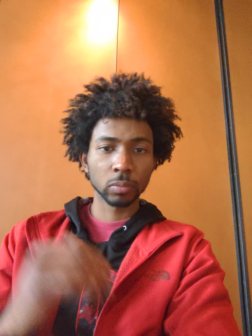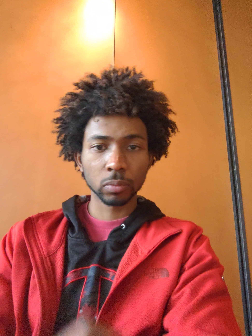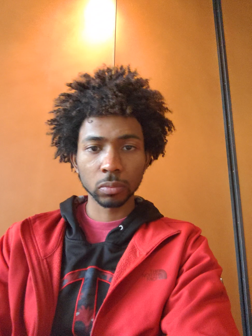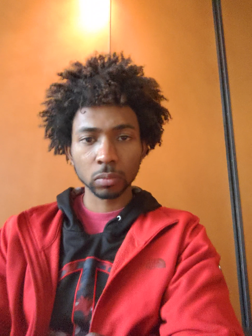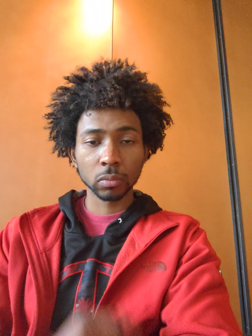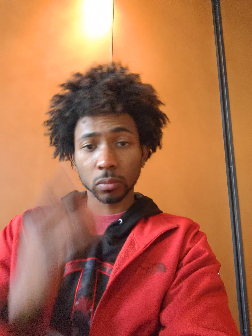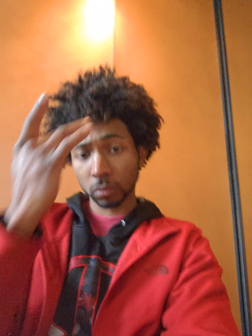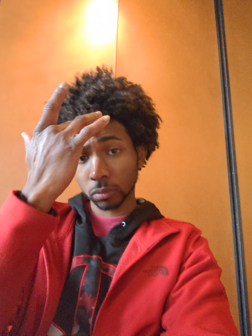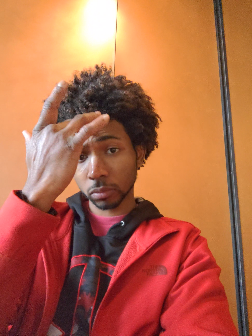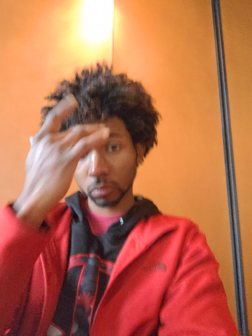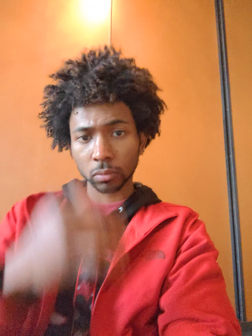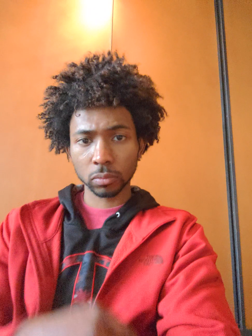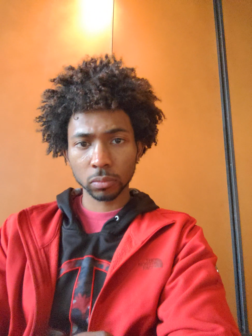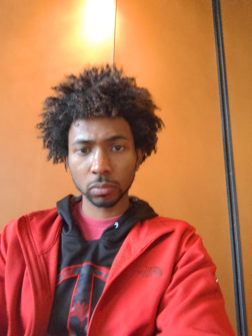sick